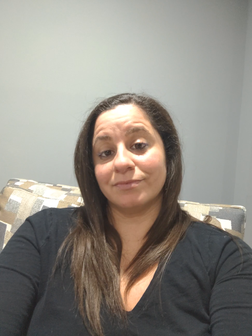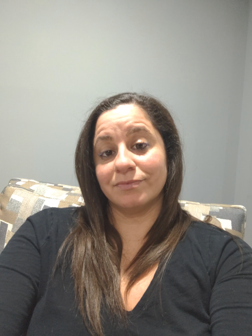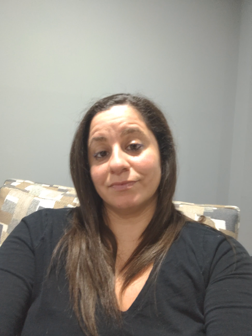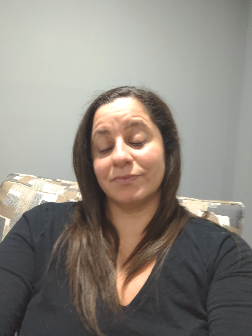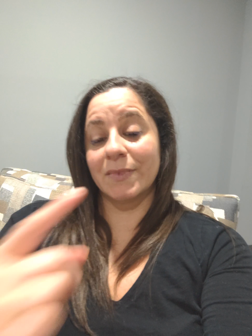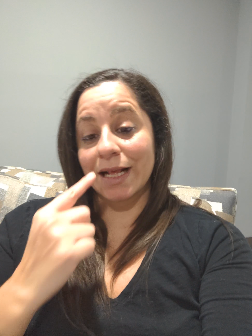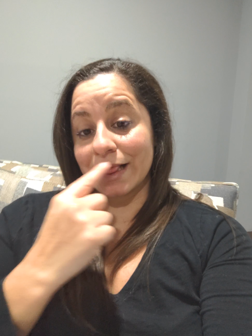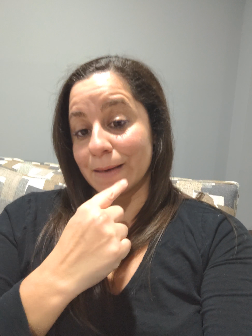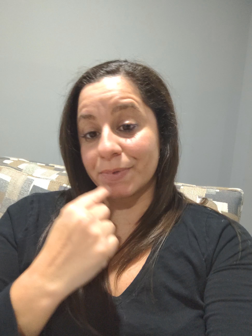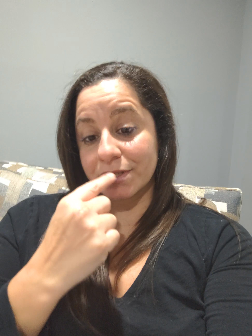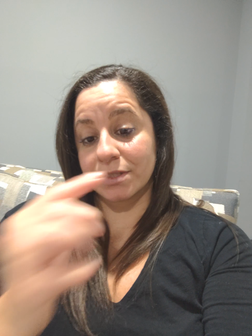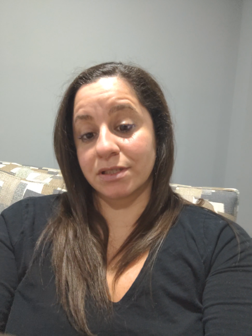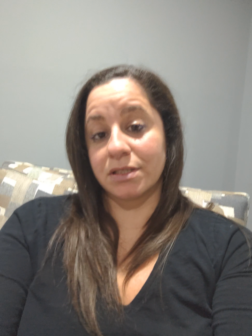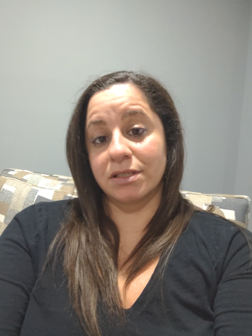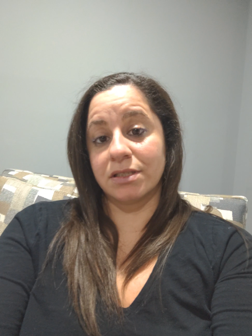lips